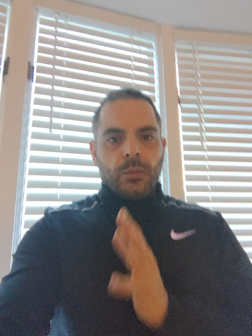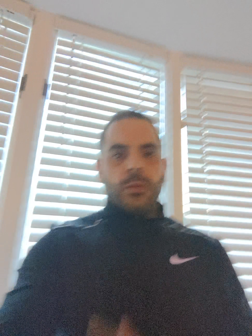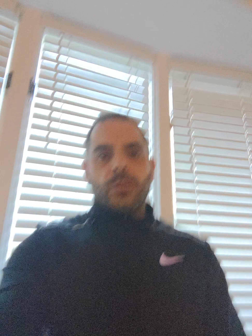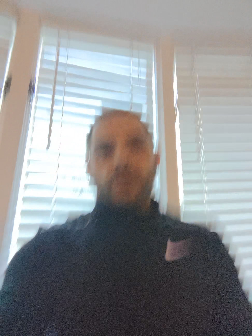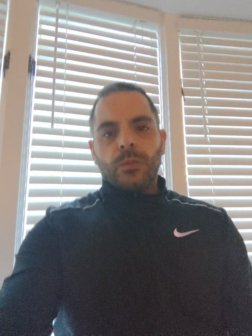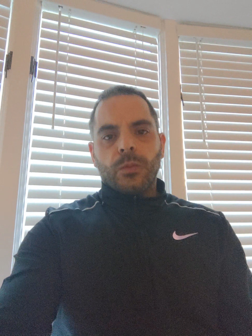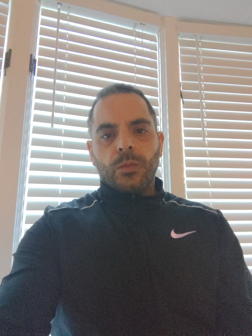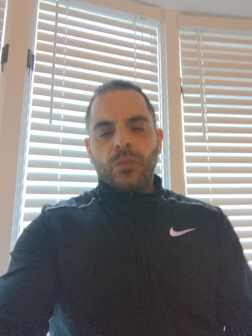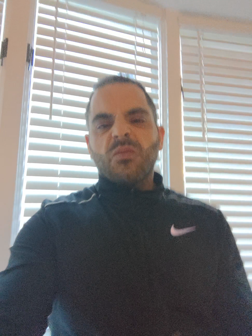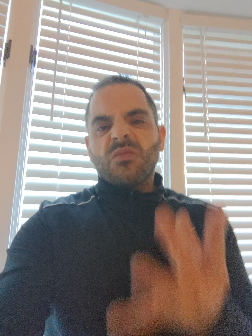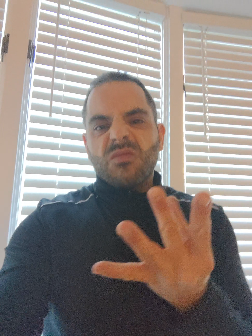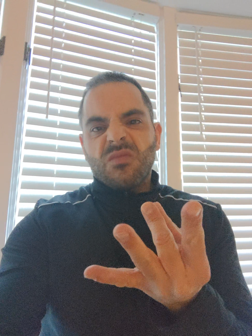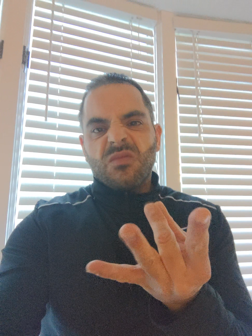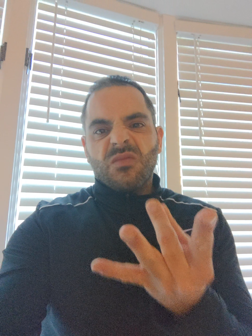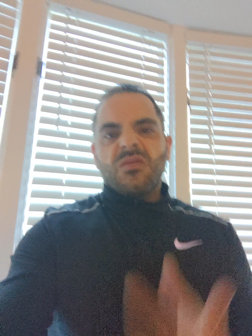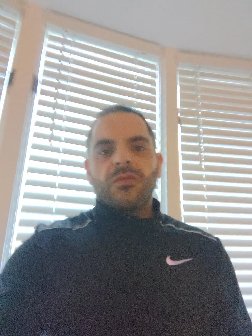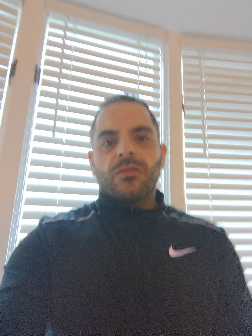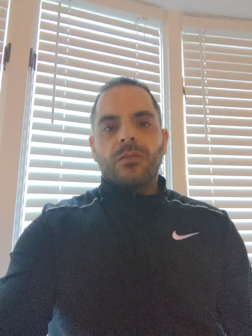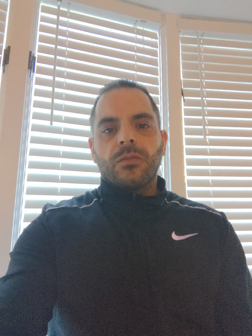sticky